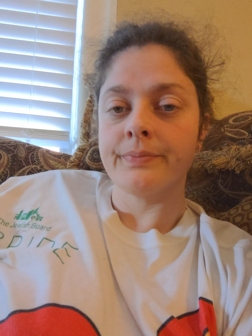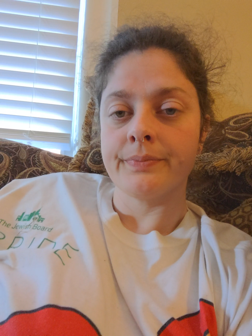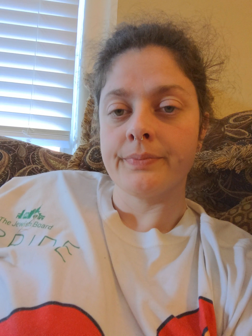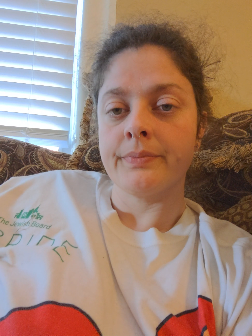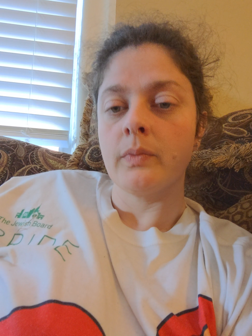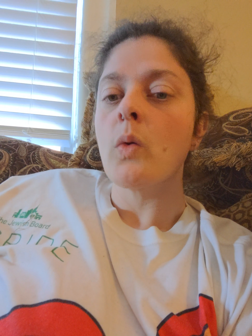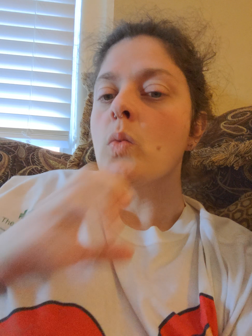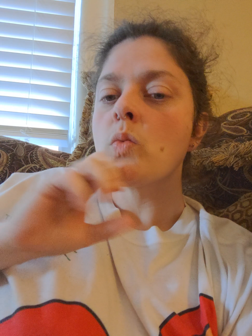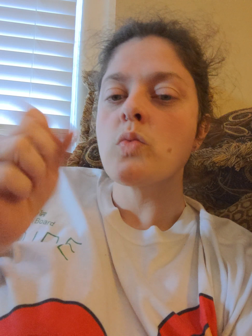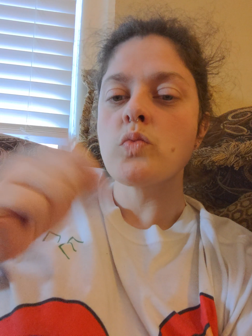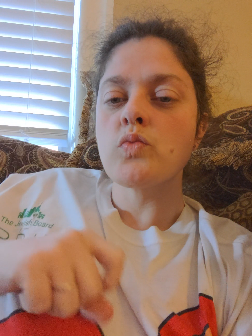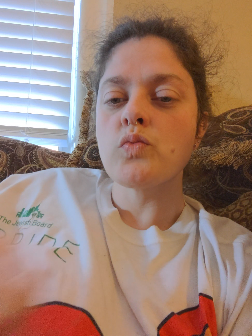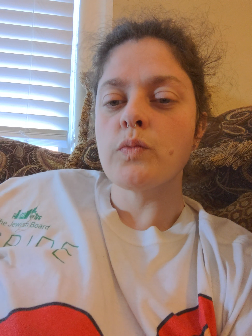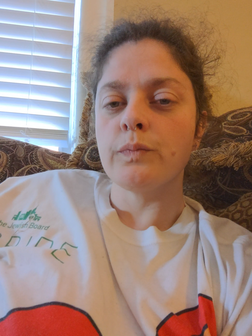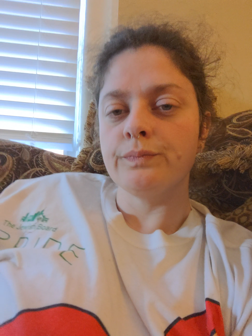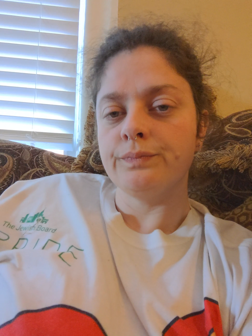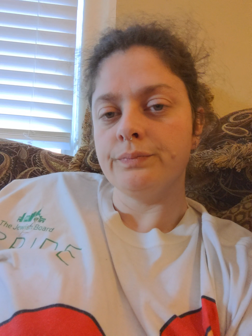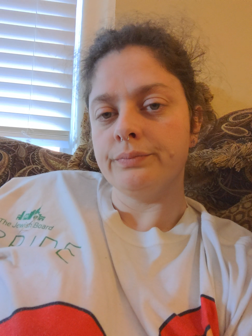old